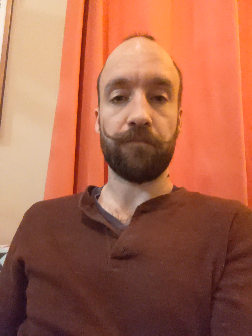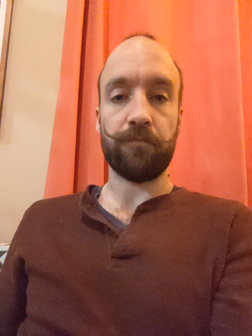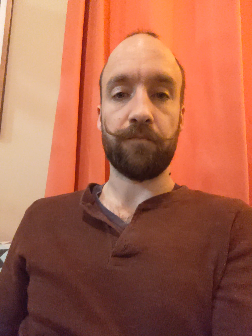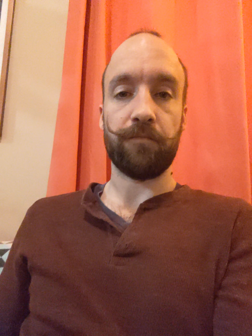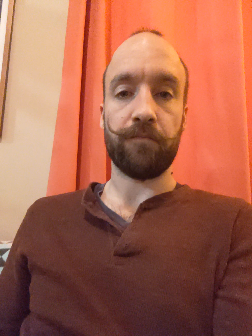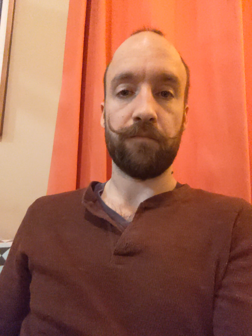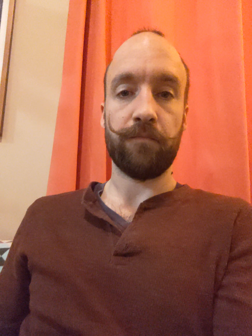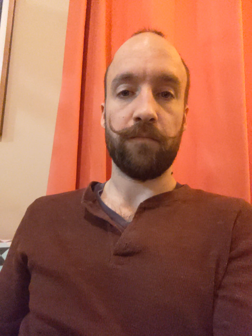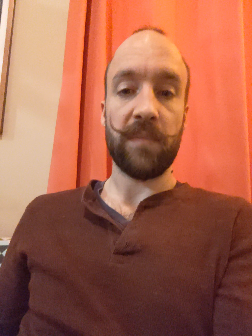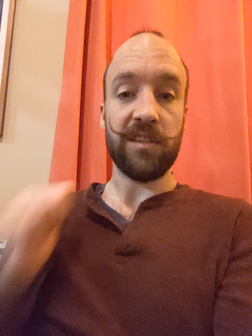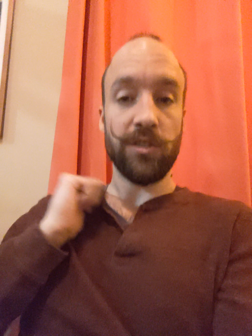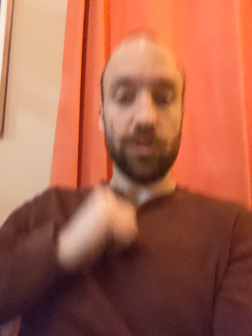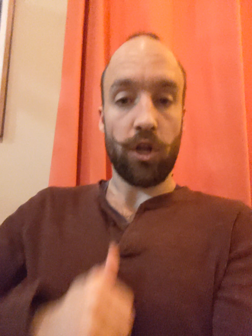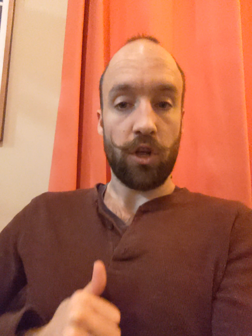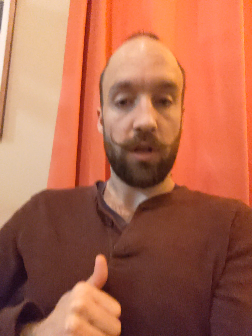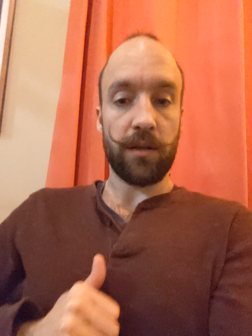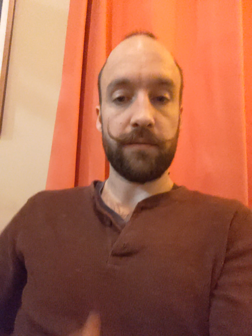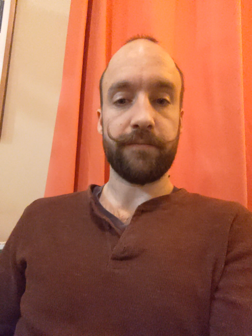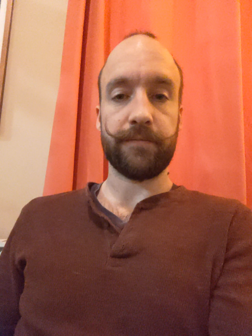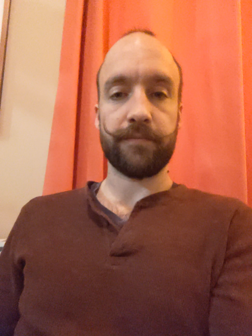jacket